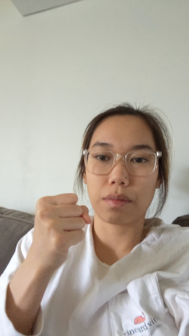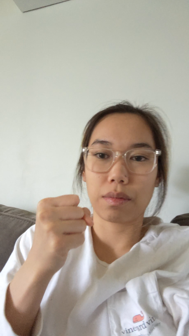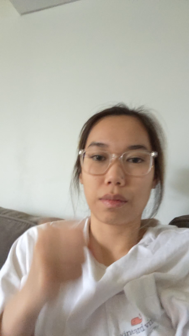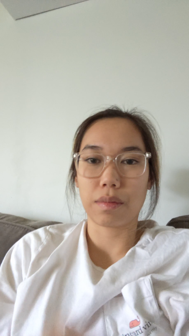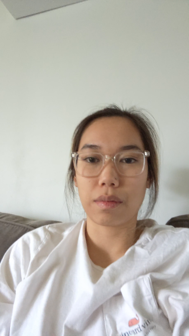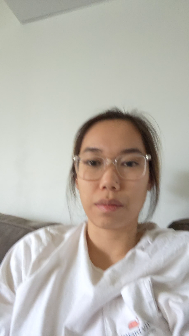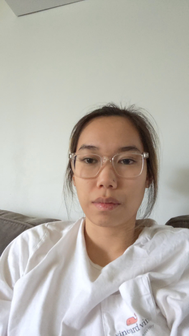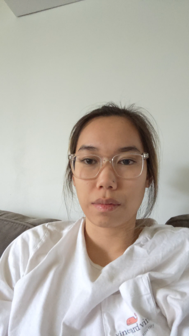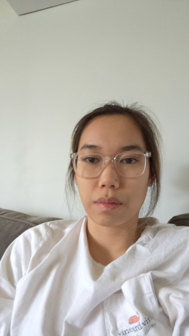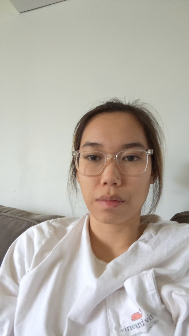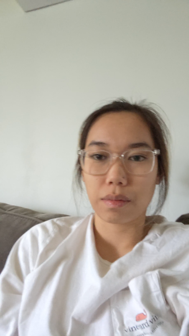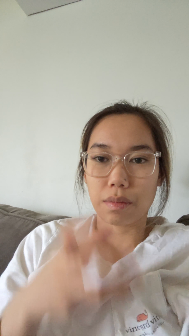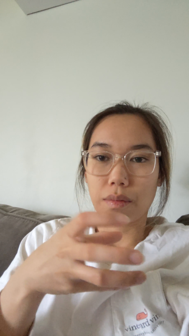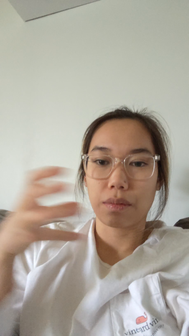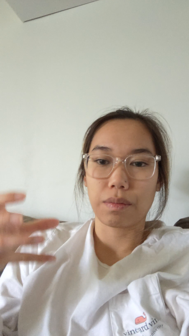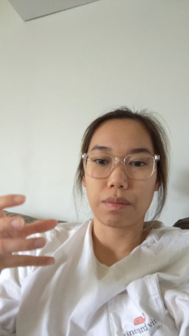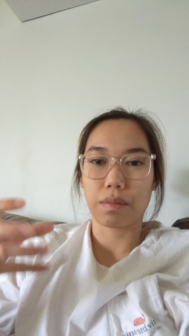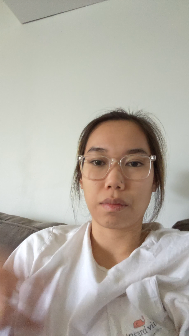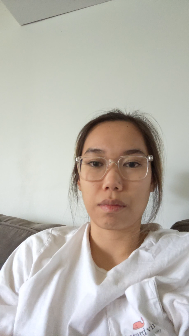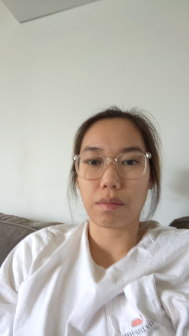much